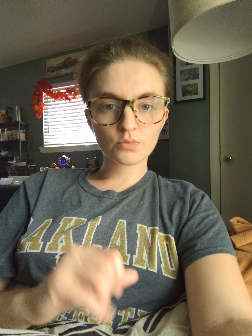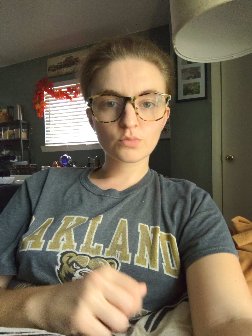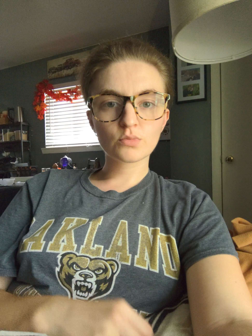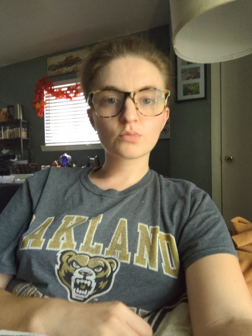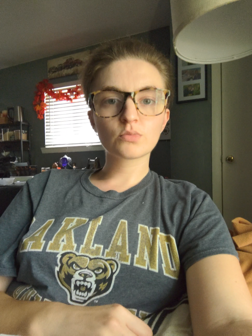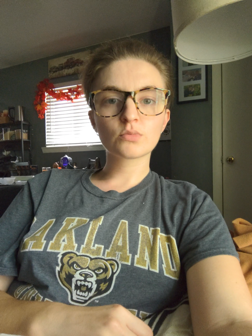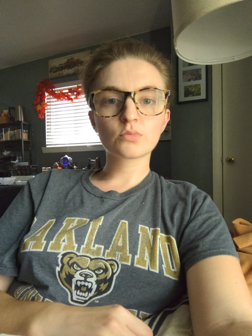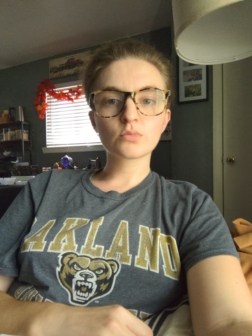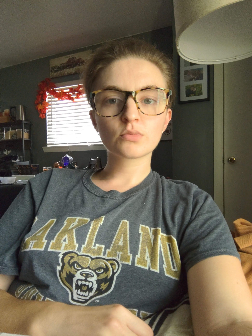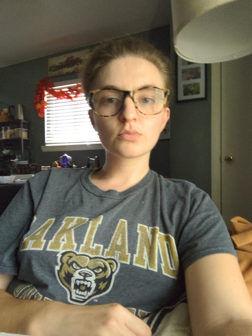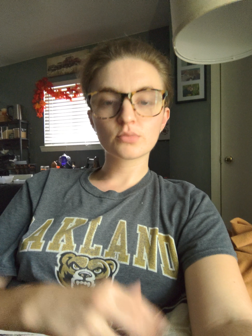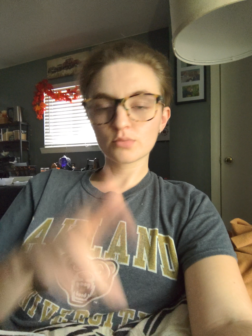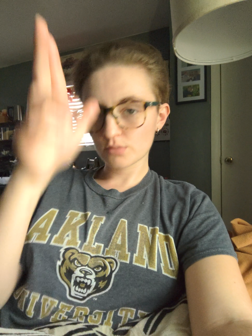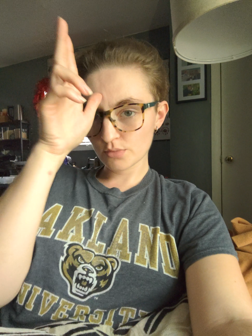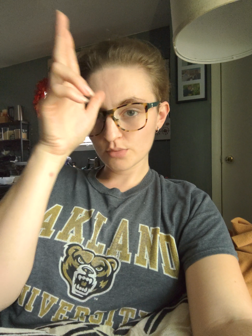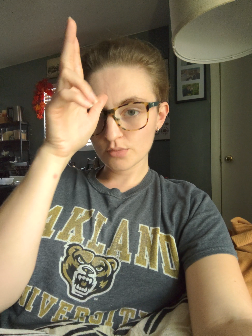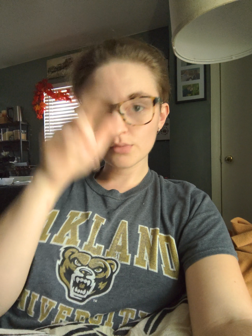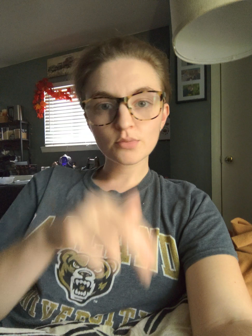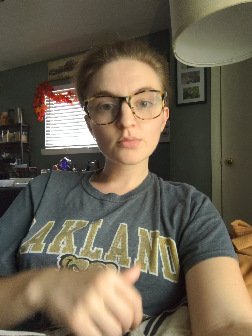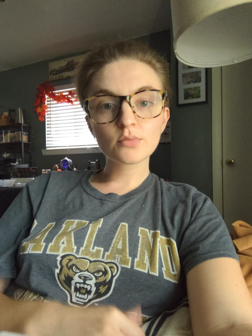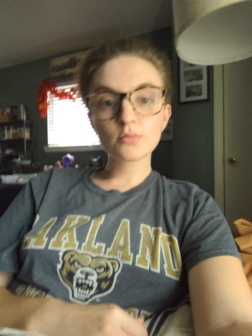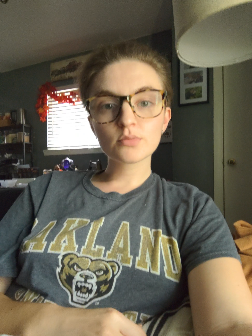rooster